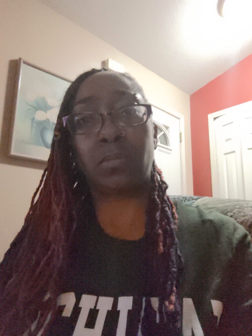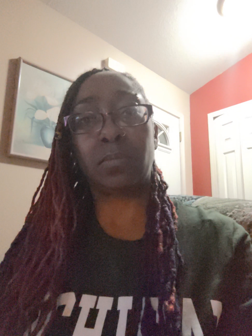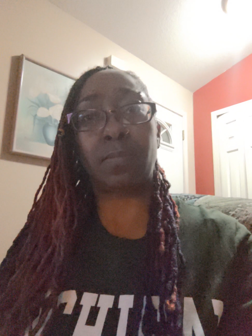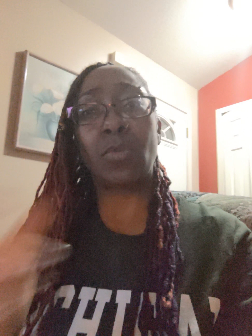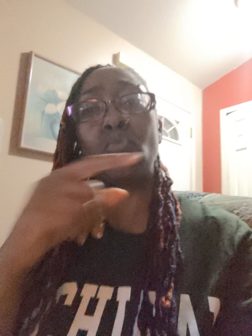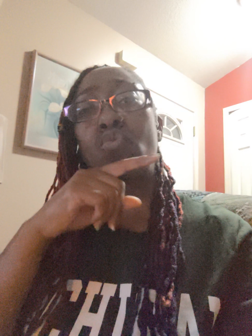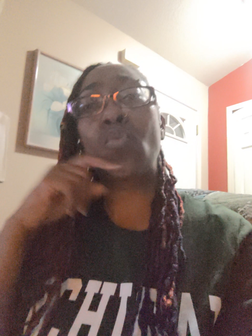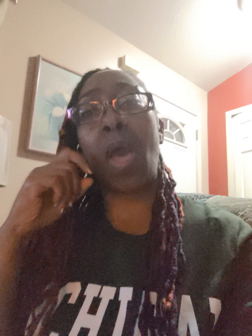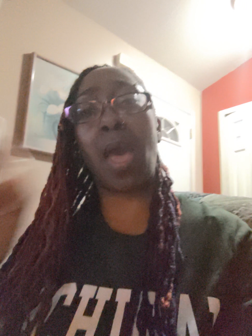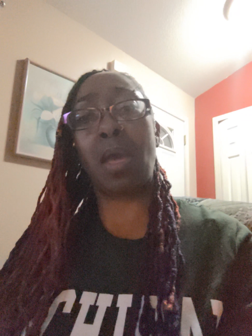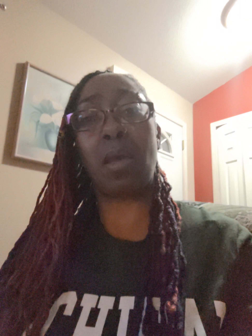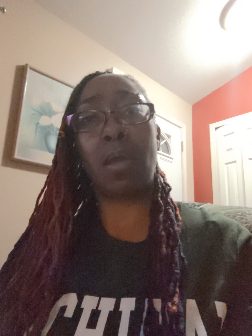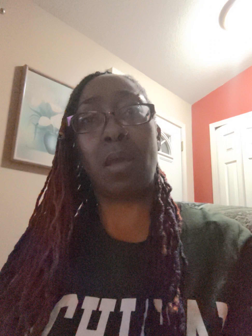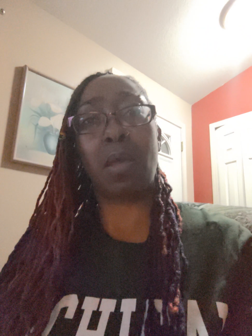dry